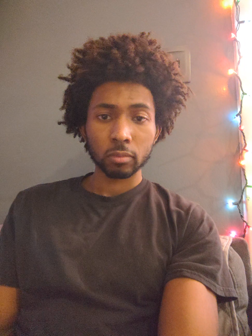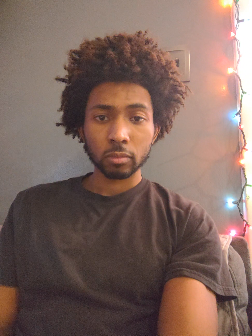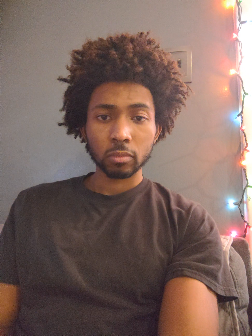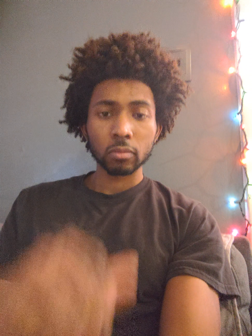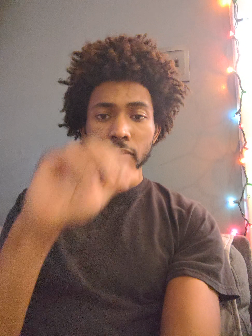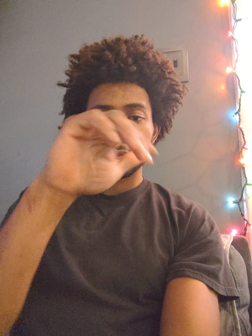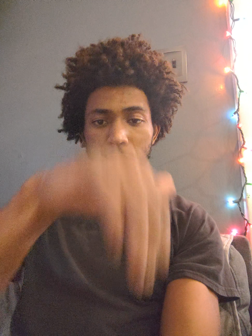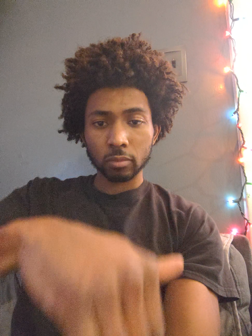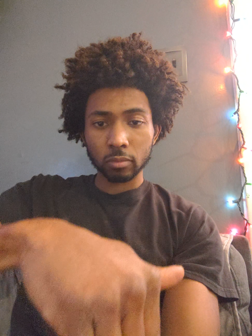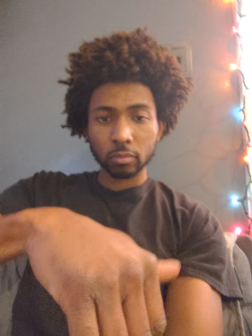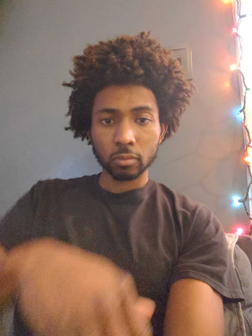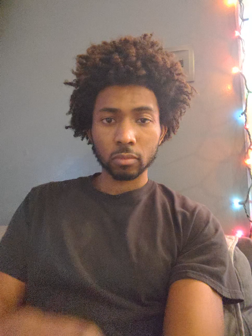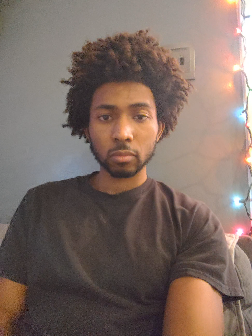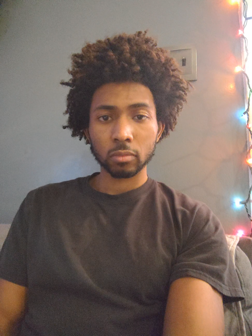night